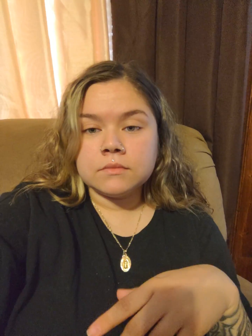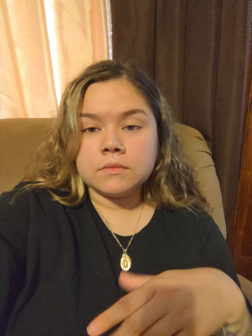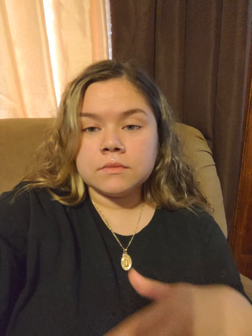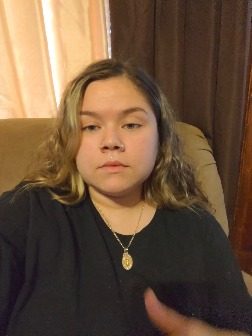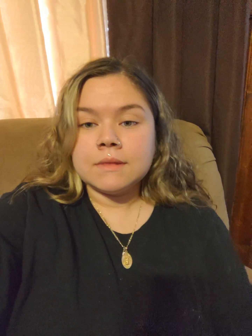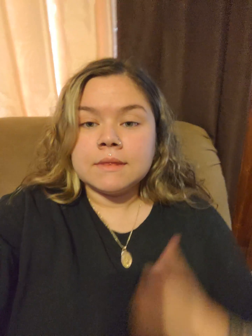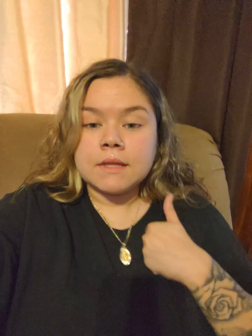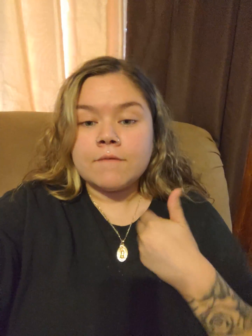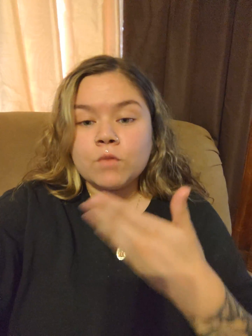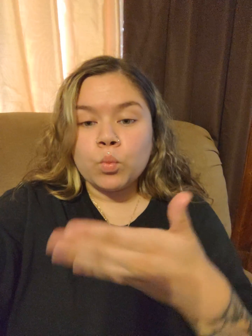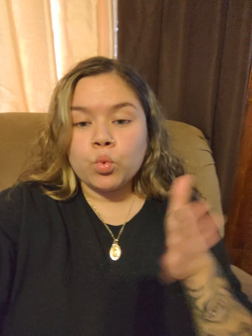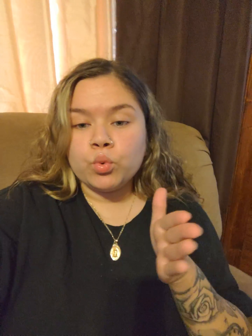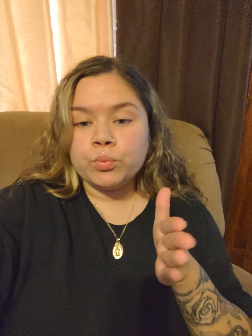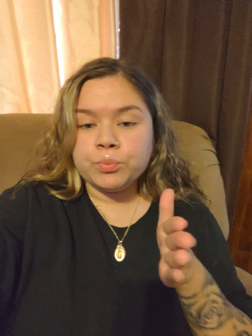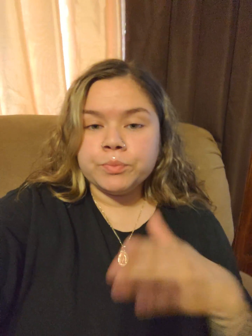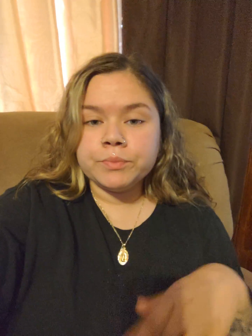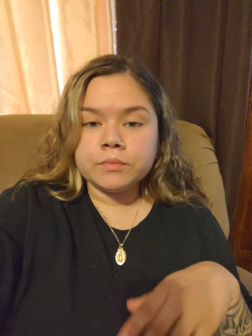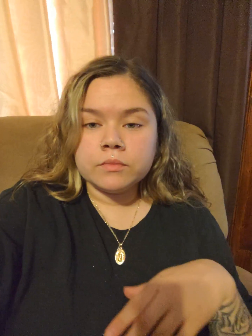living room